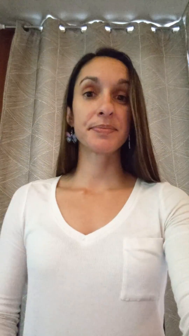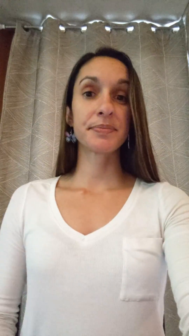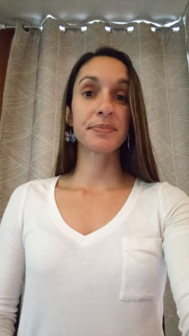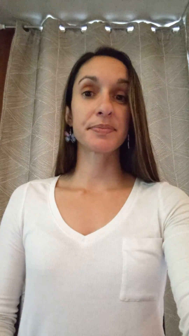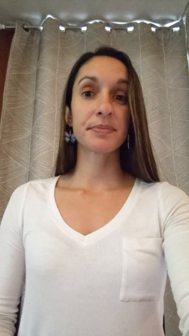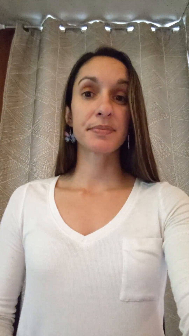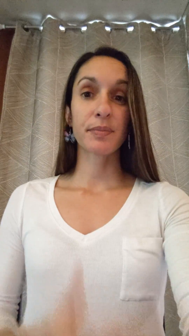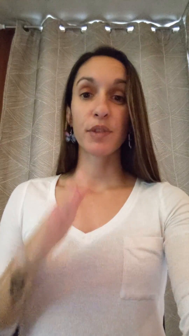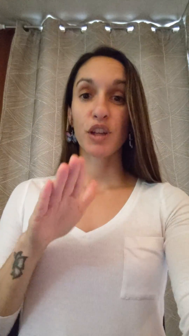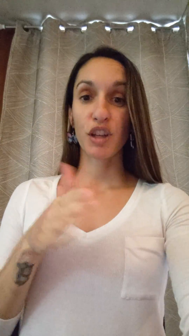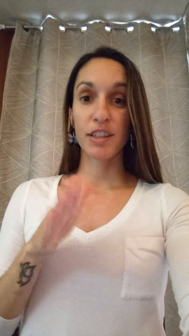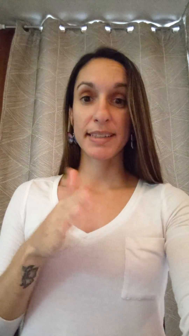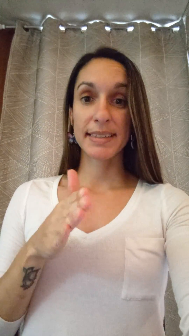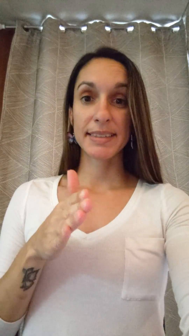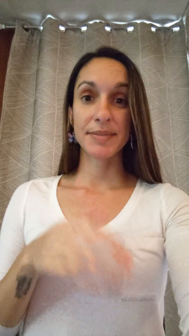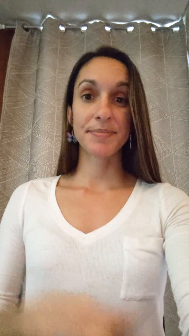cook